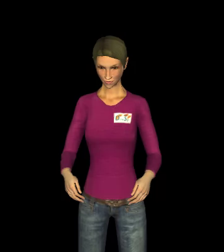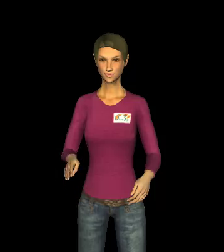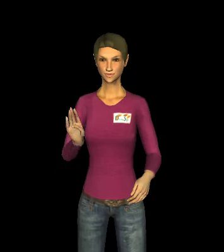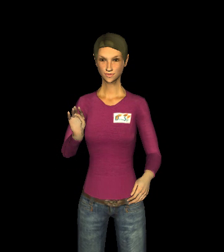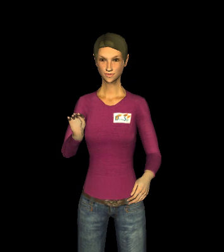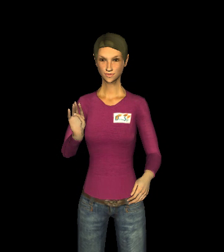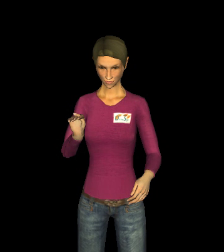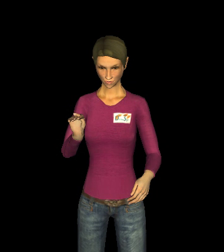أزرق